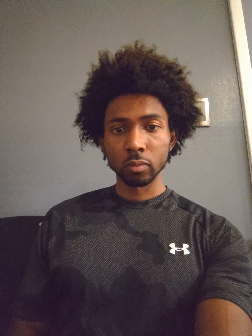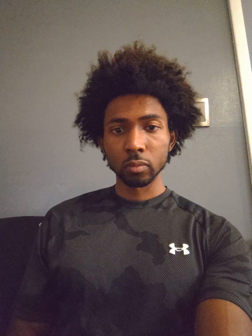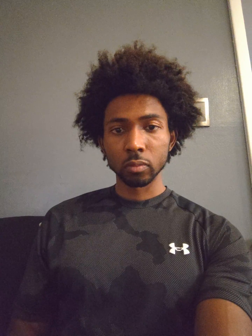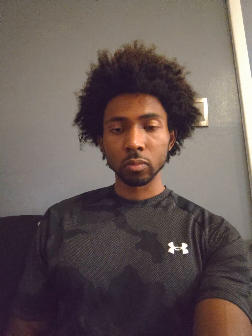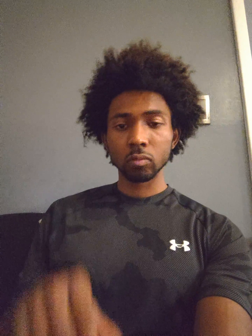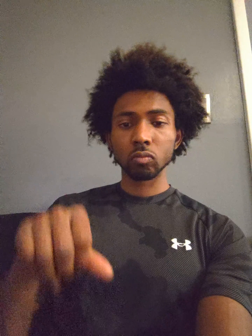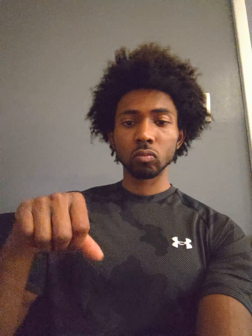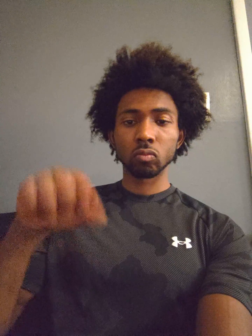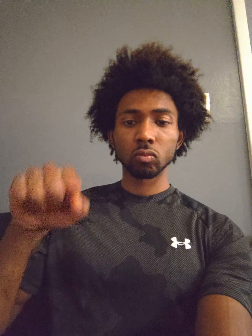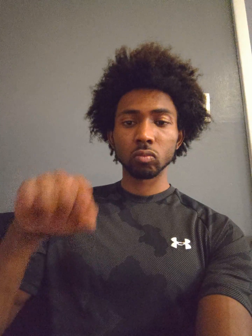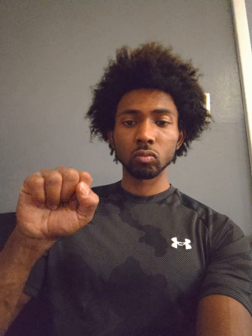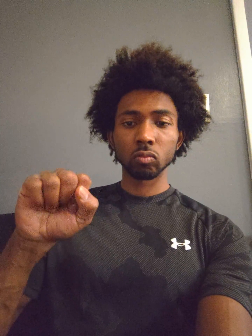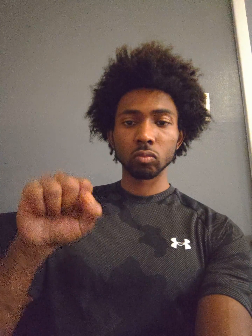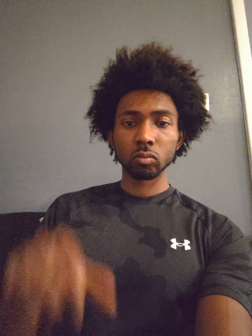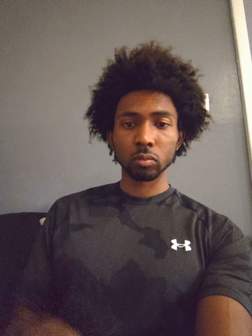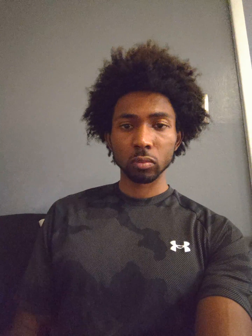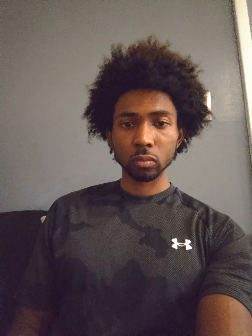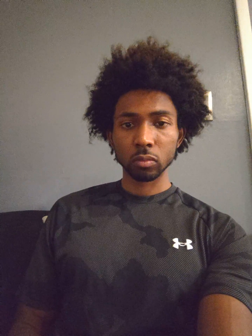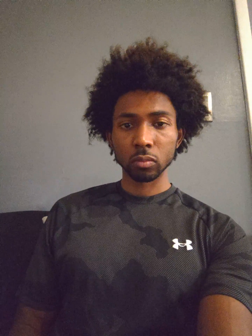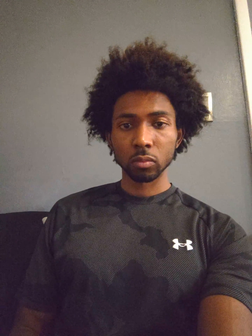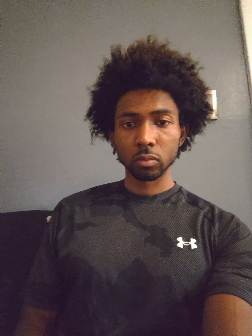motorcycle